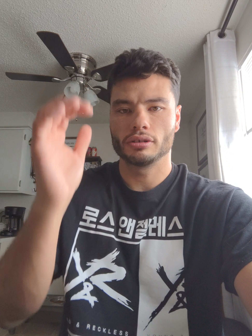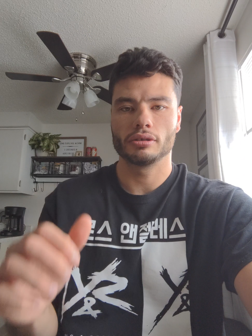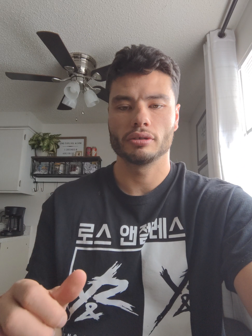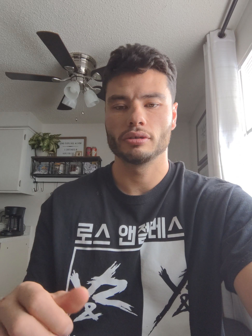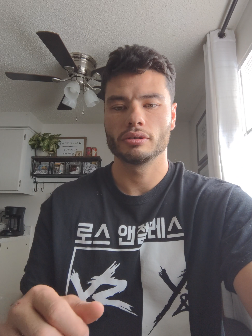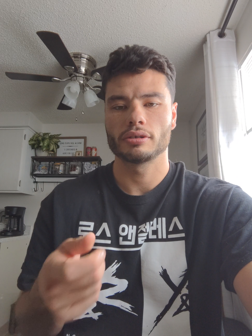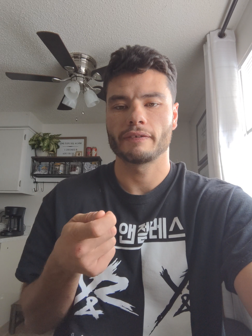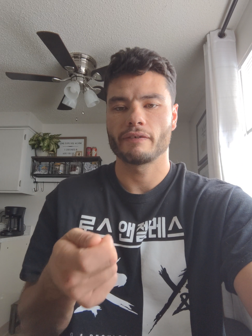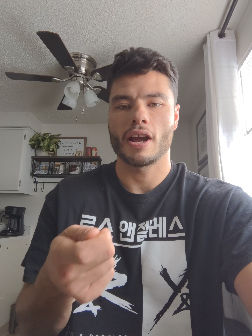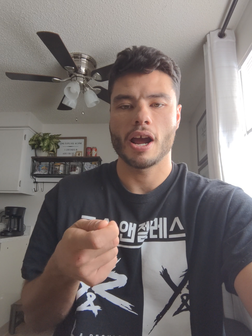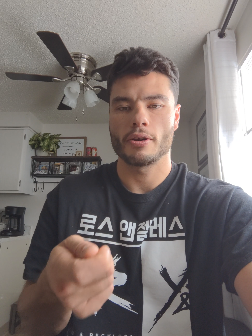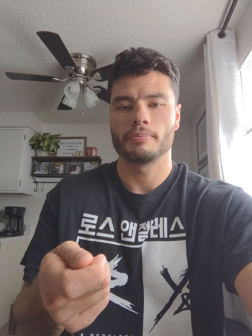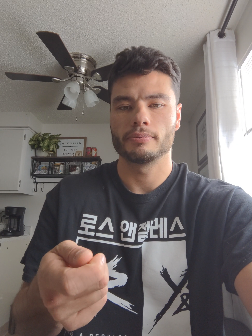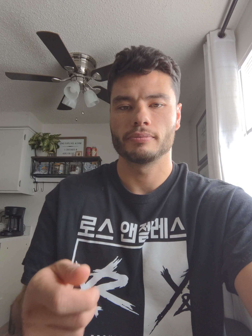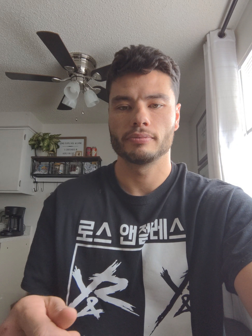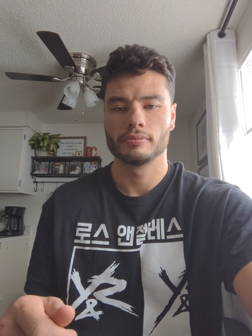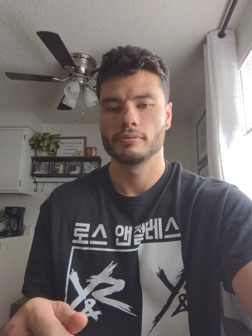vacuum